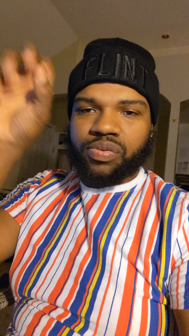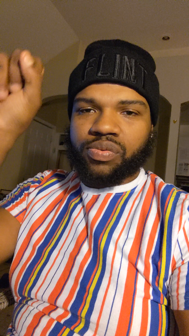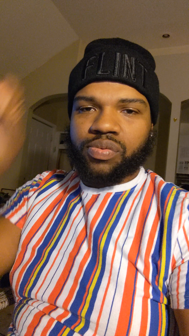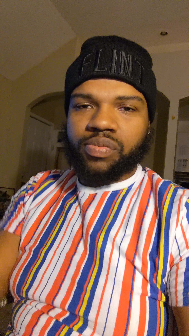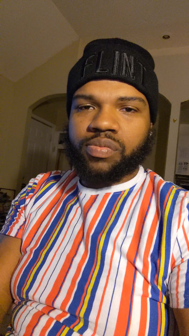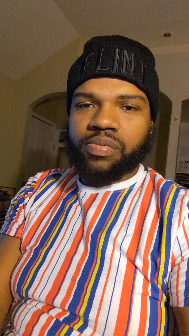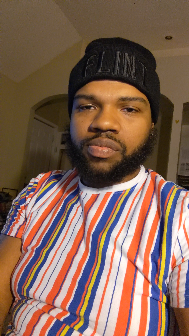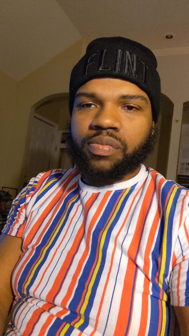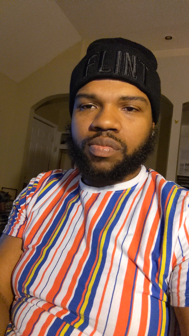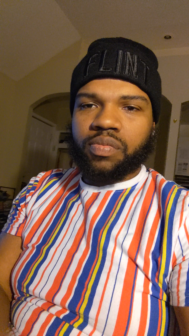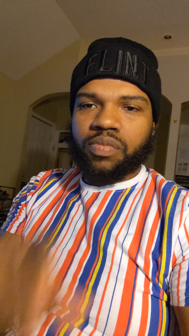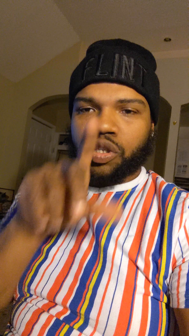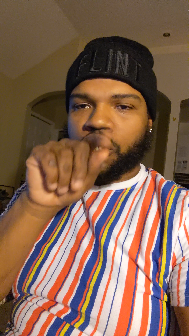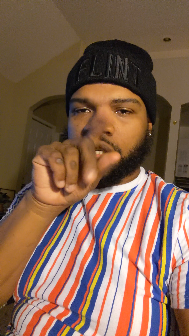chicken